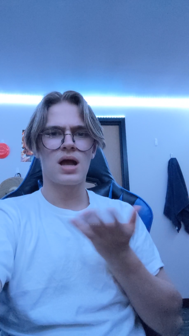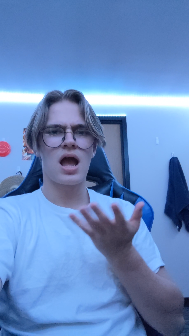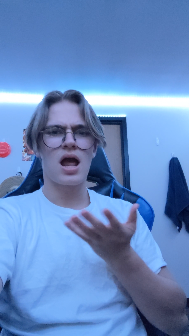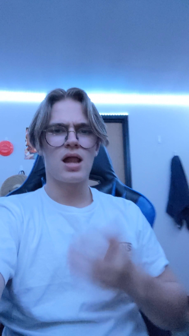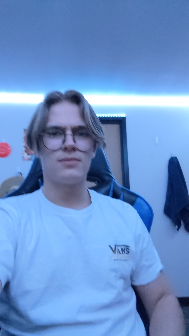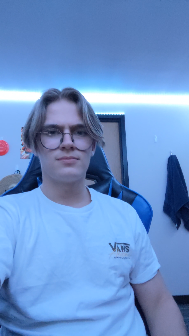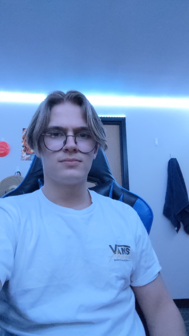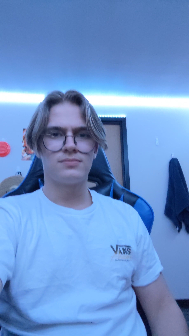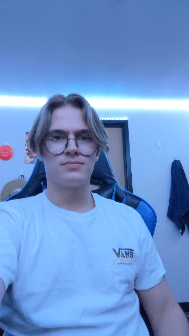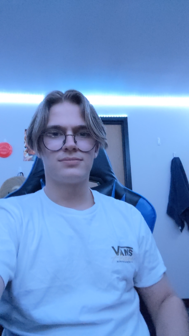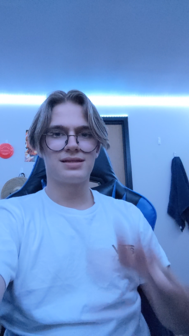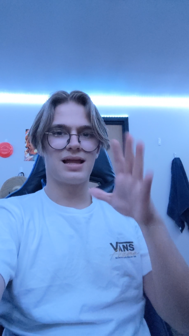catch